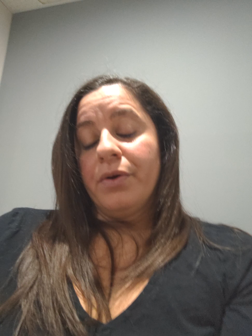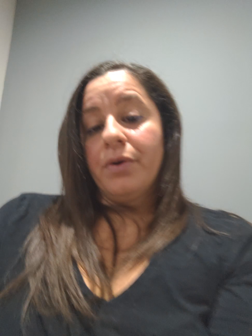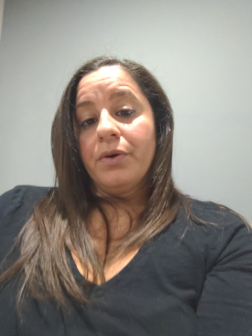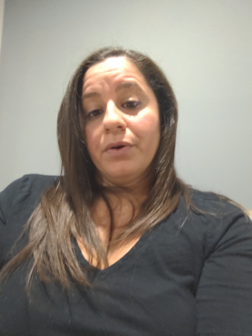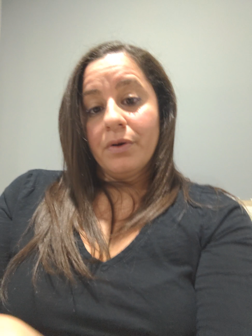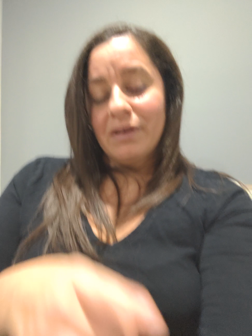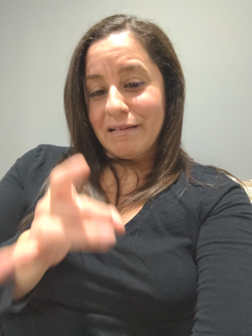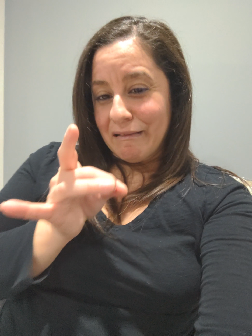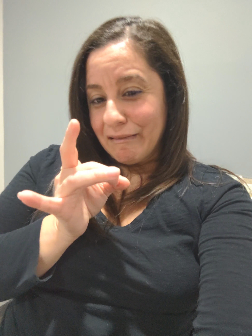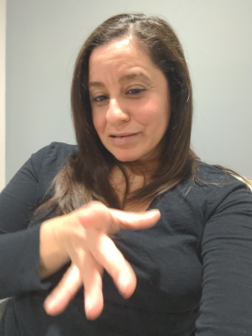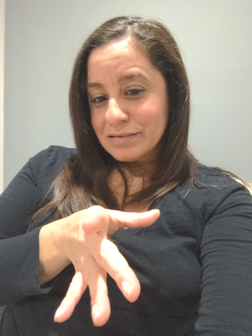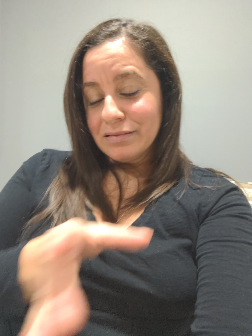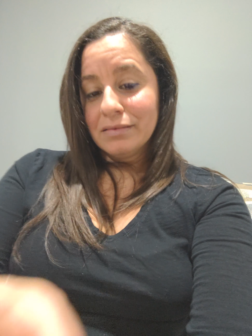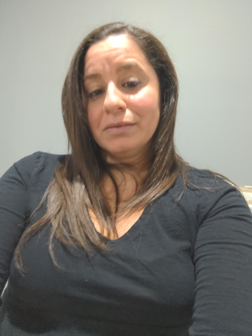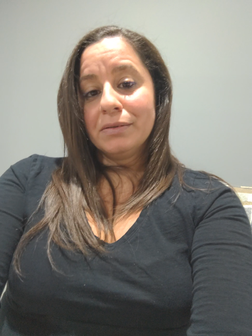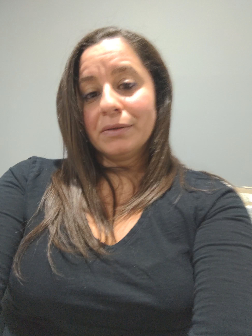hate